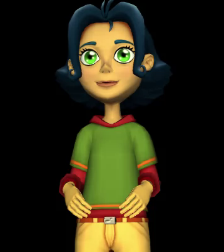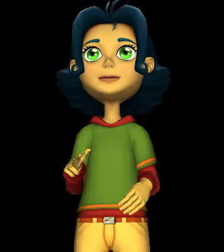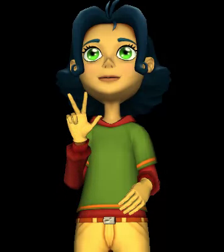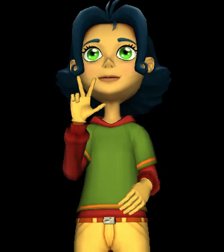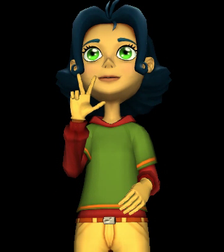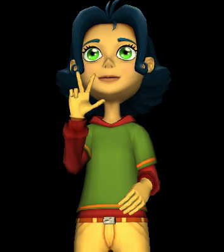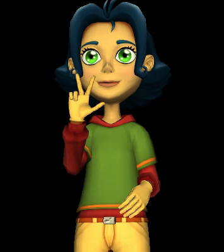3